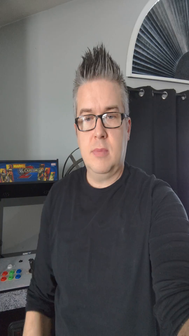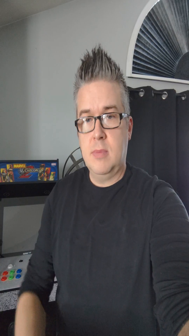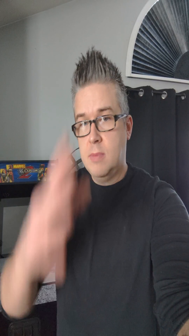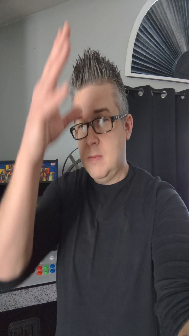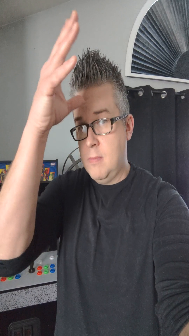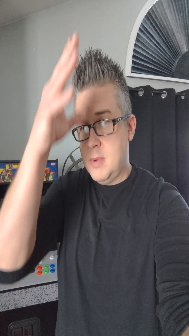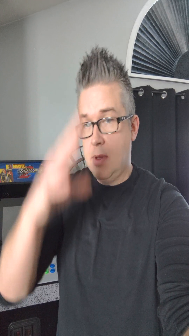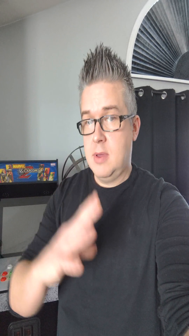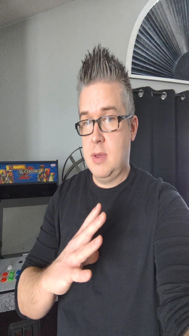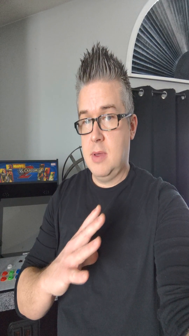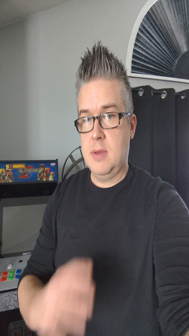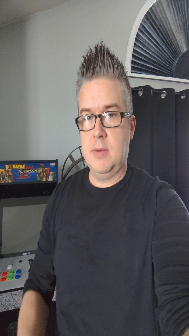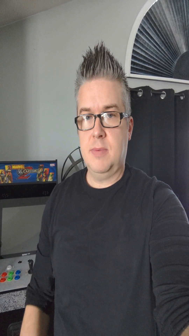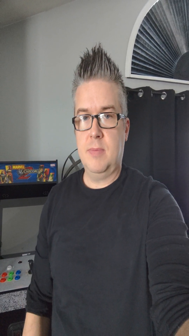man